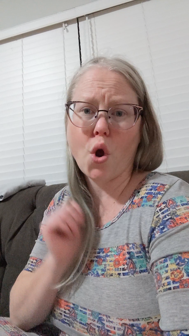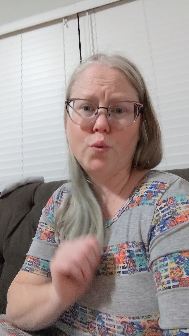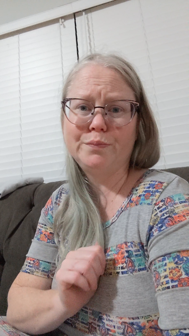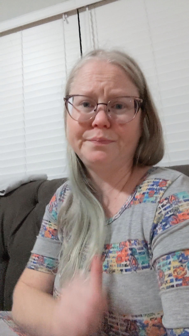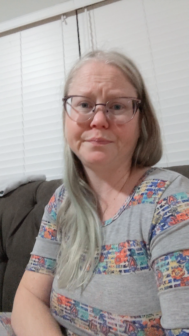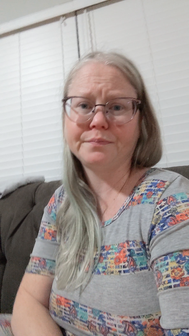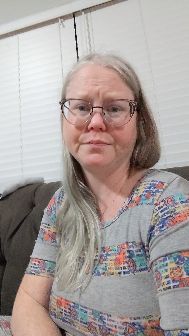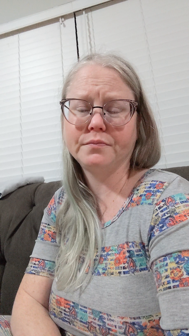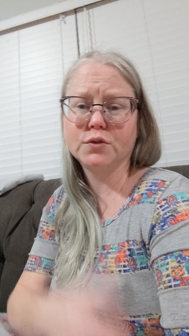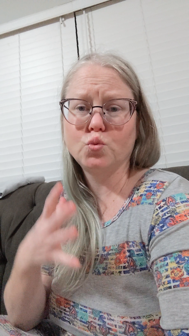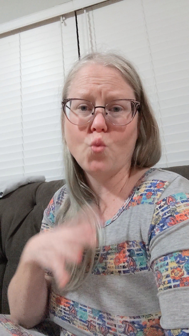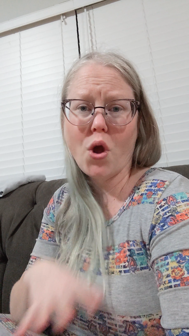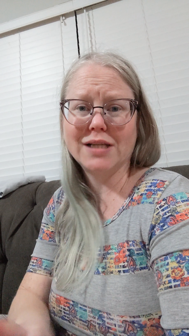dress